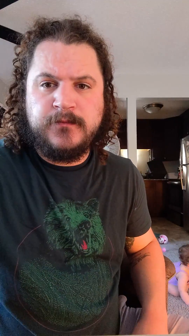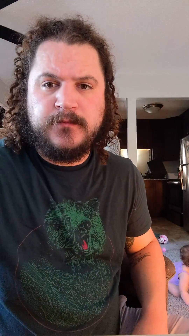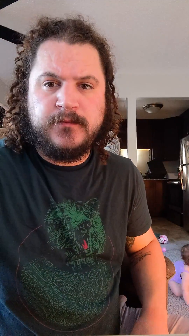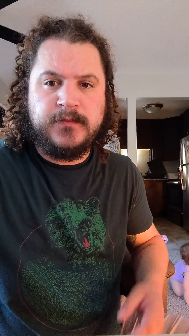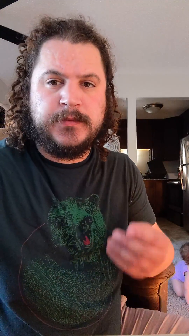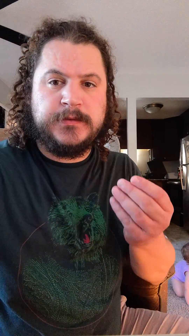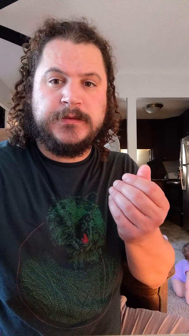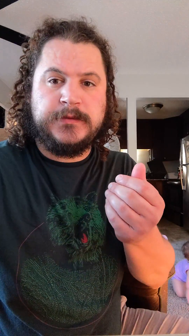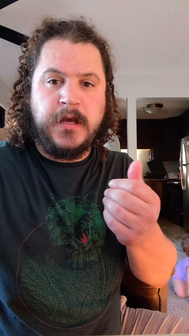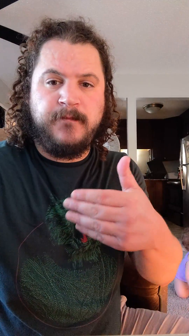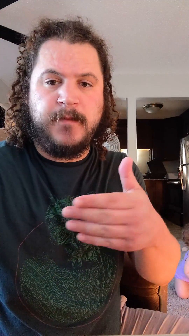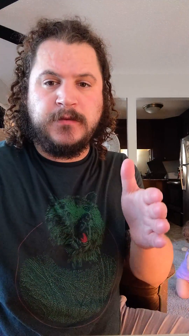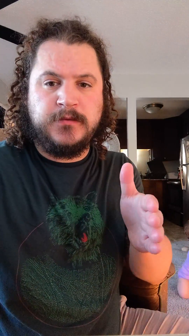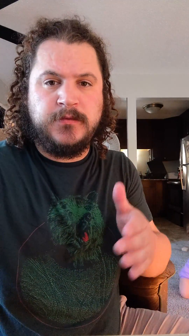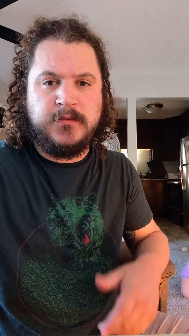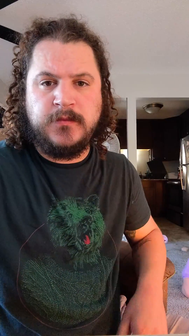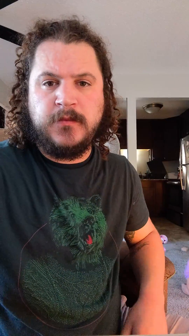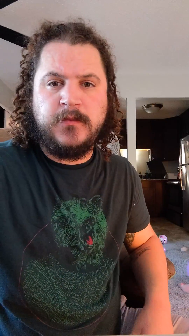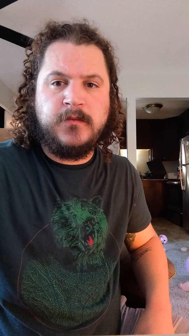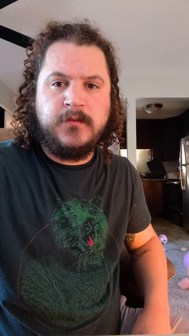sandbox